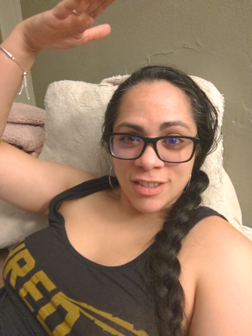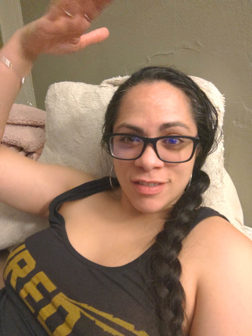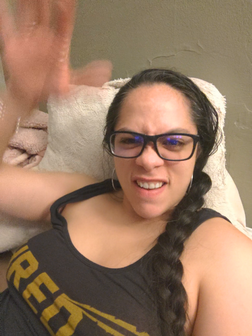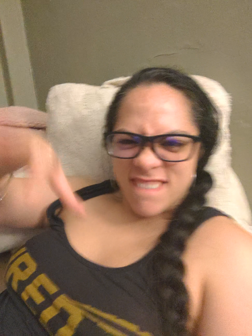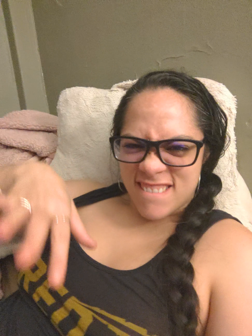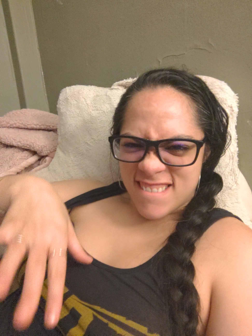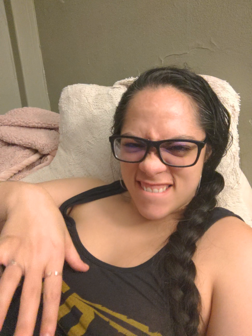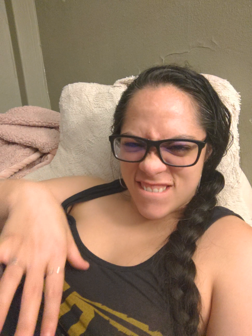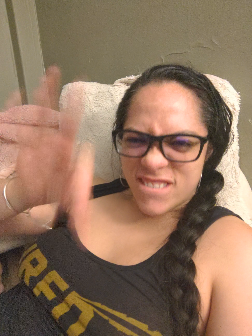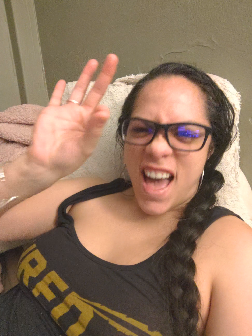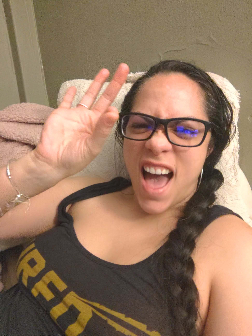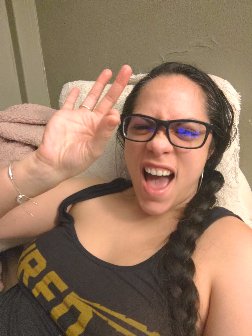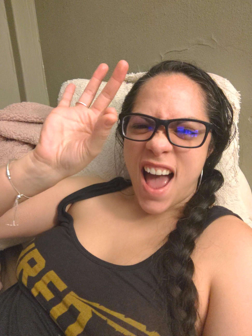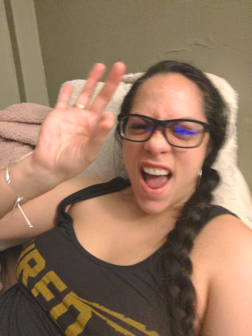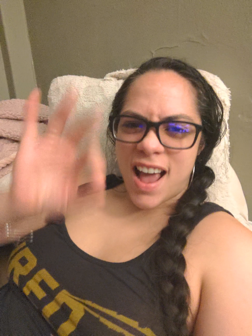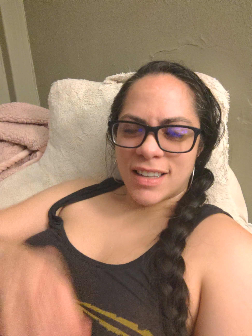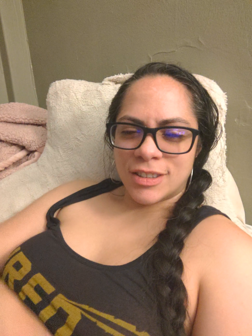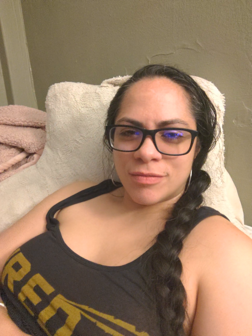find